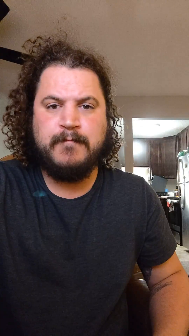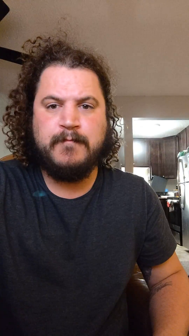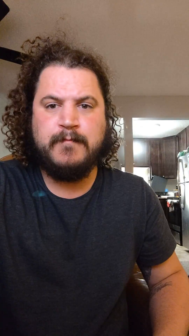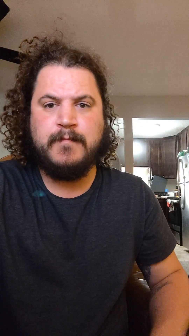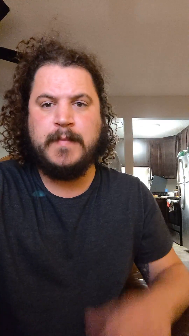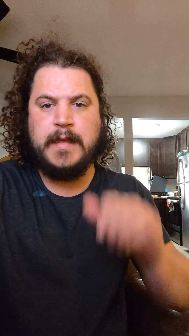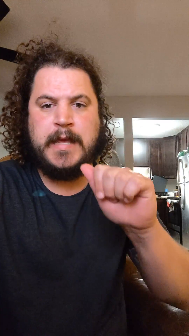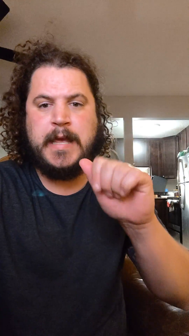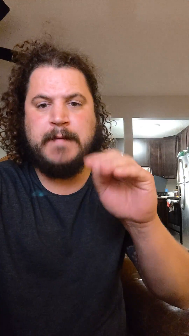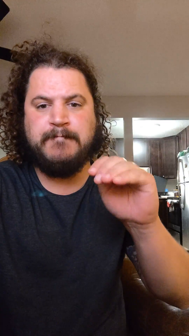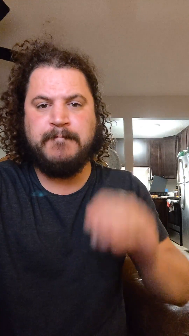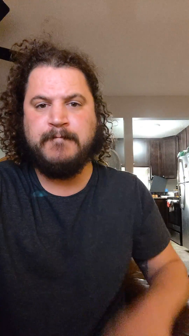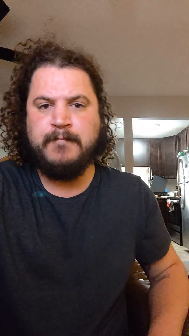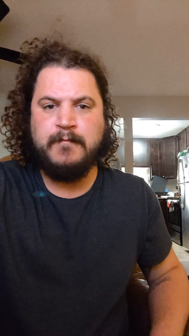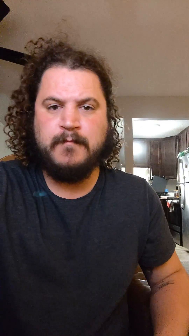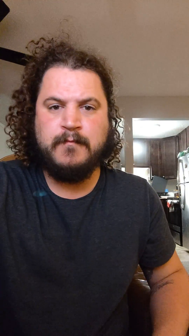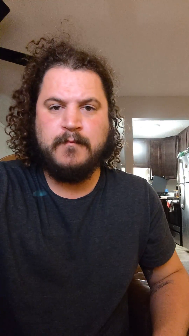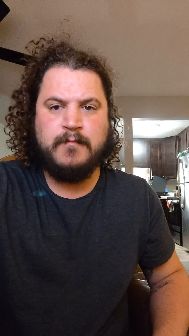am